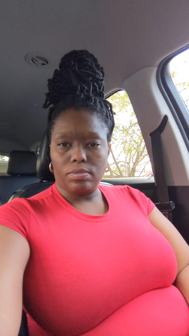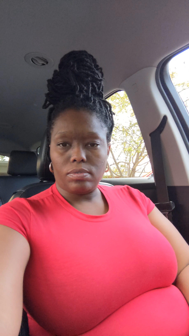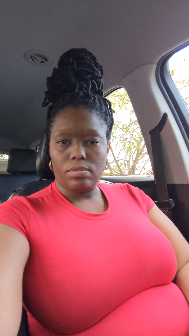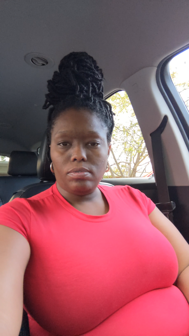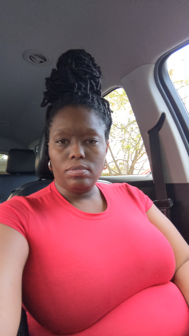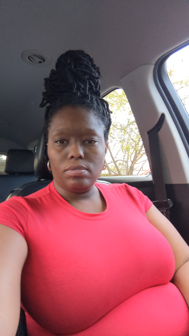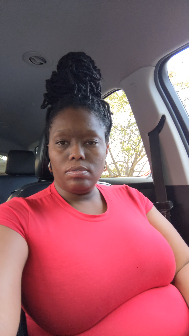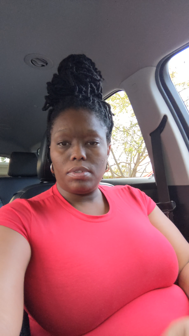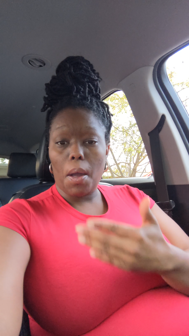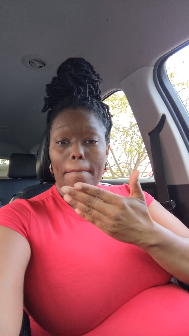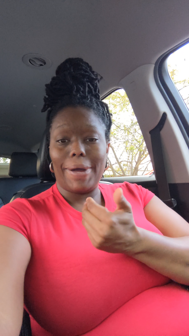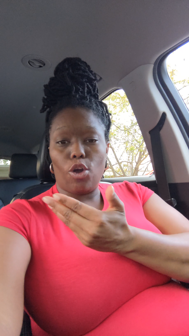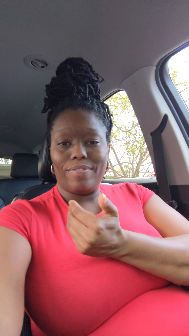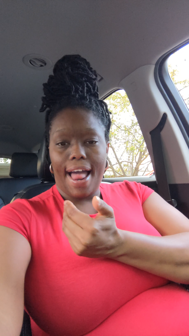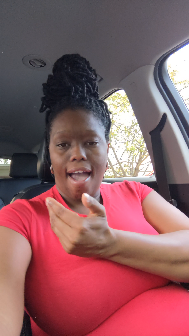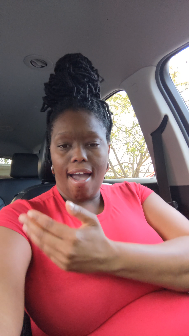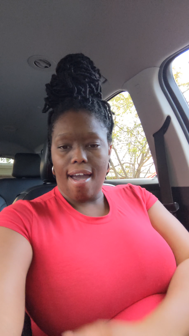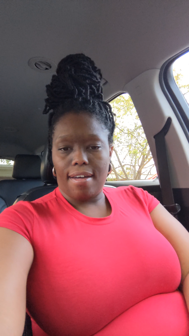butterfly